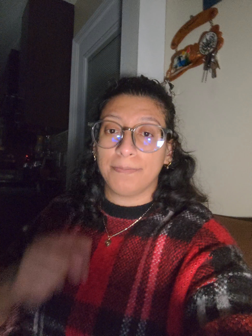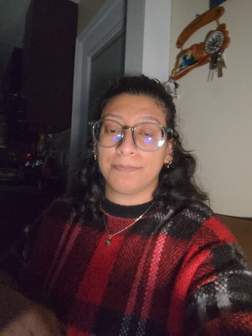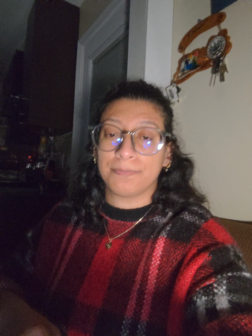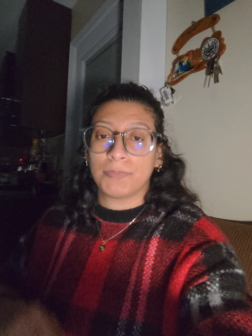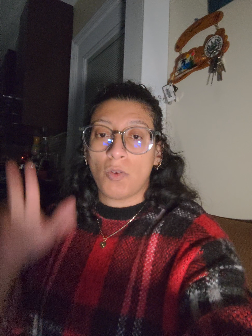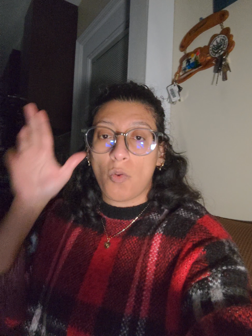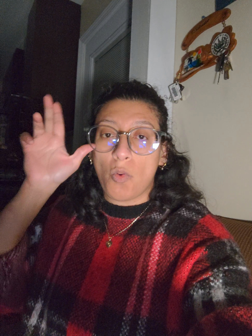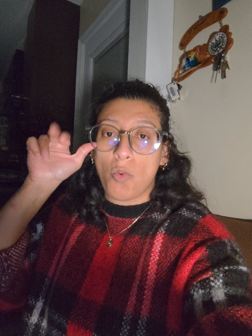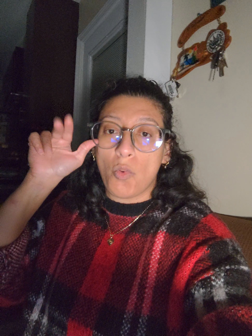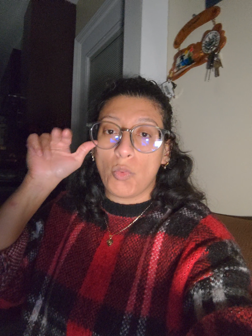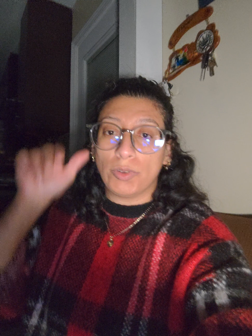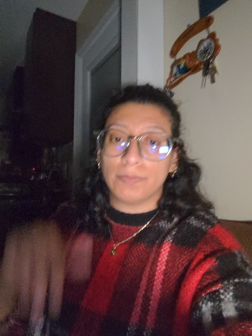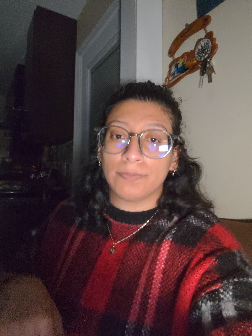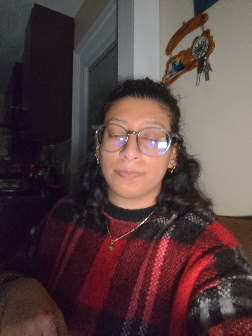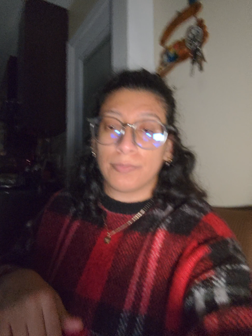horse